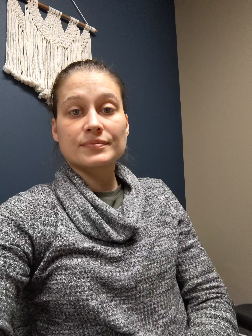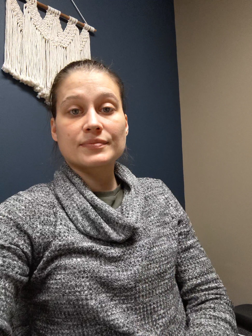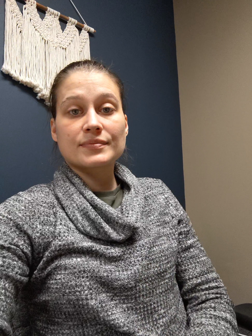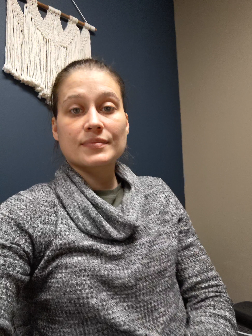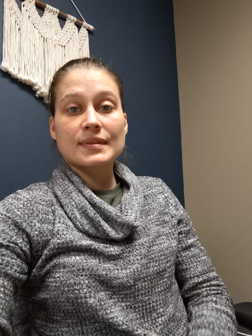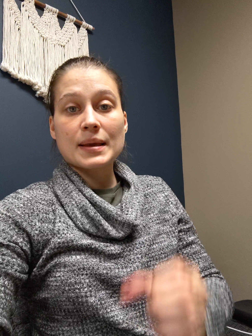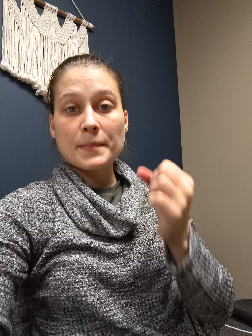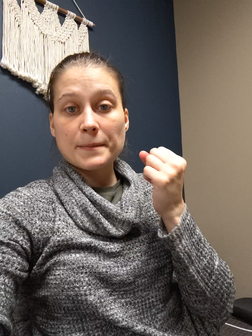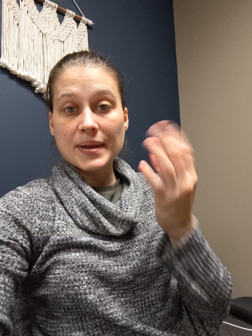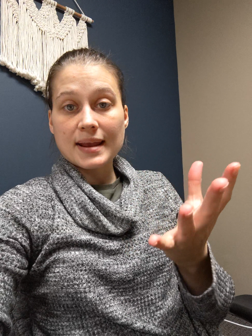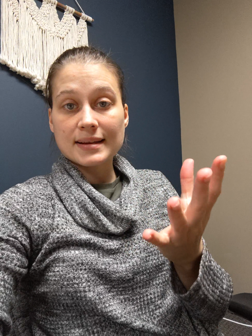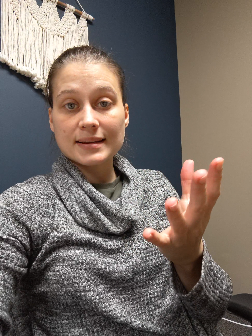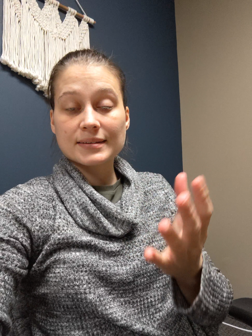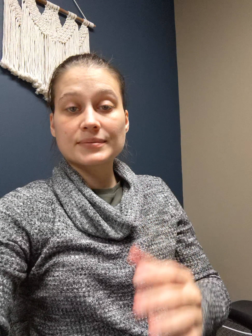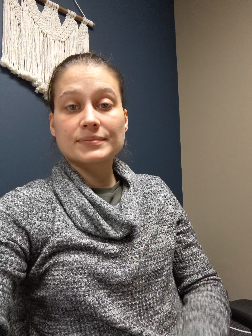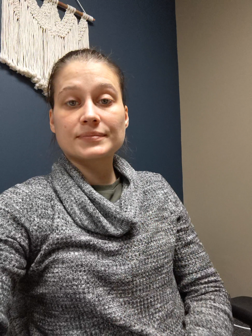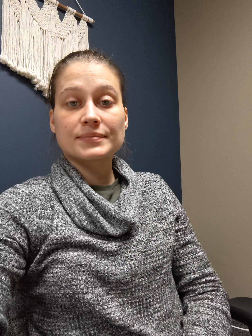many